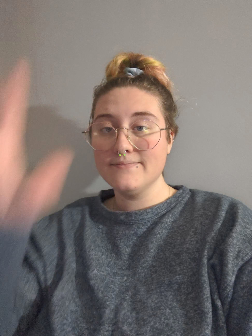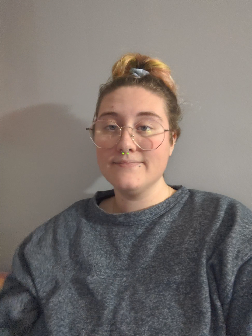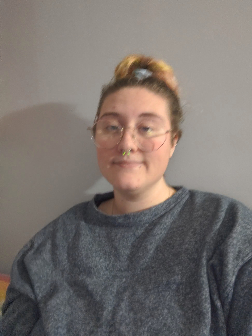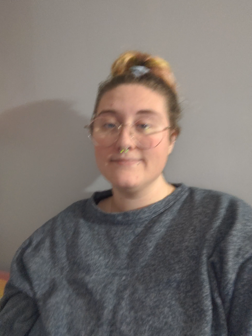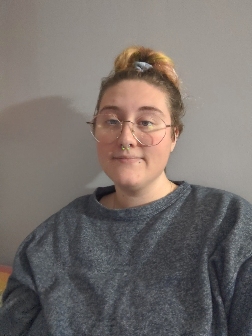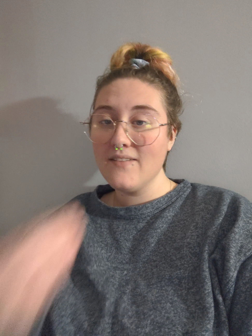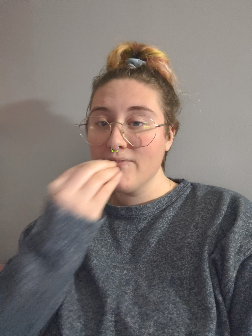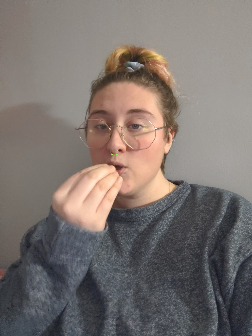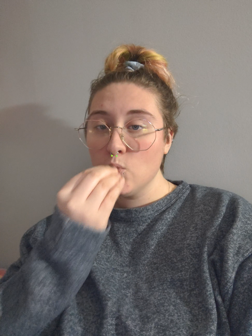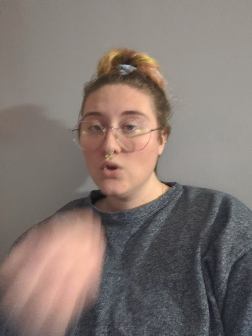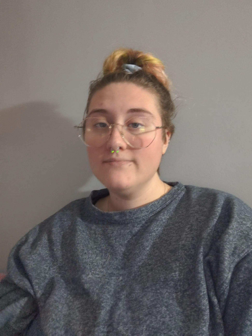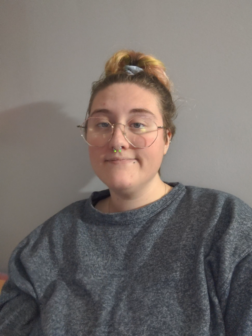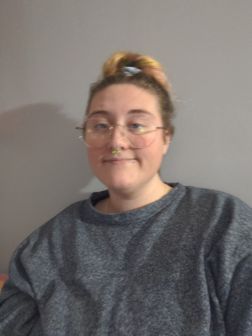food